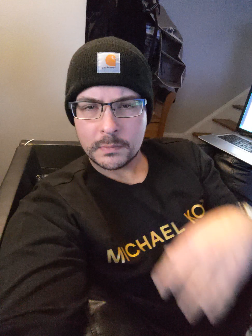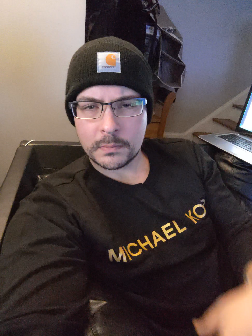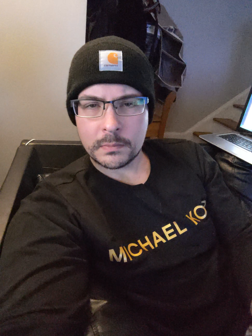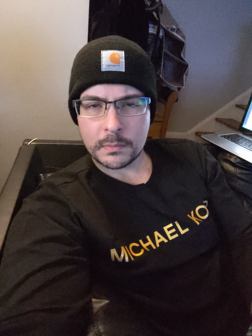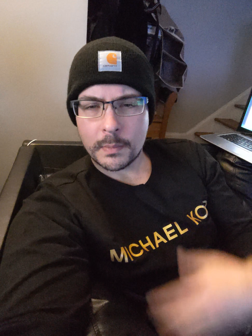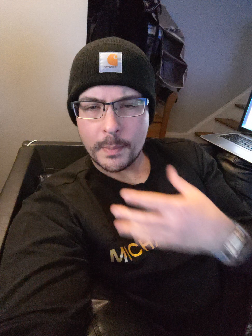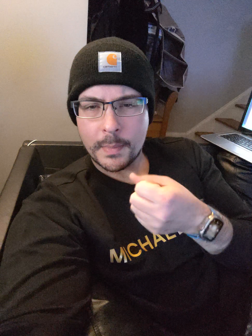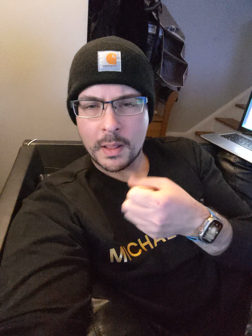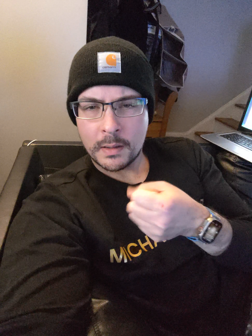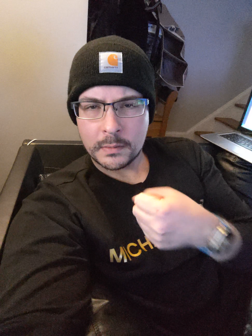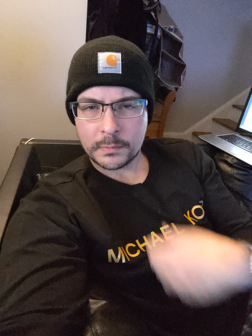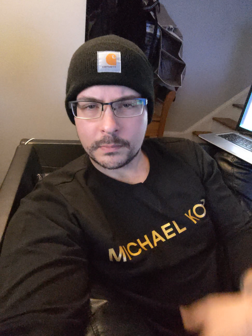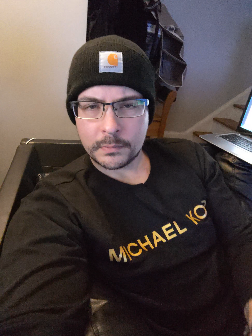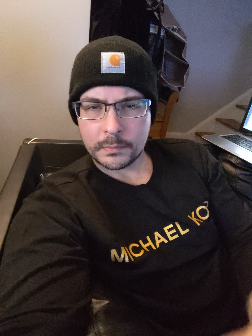milk